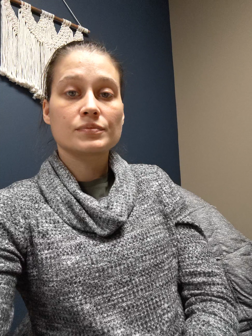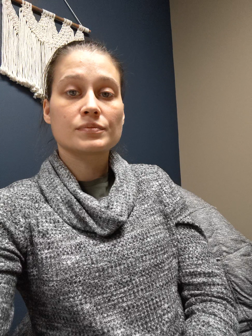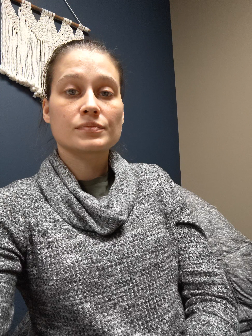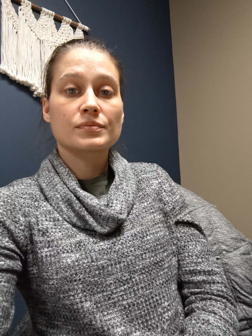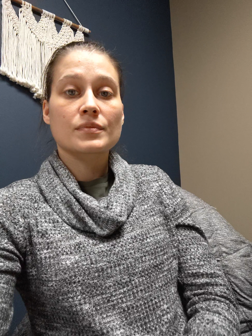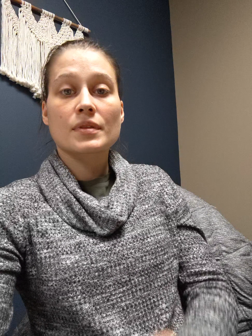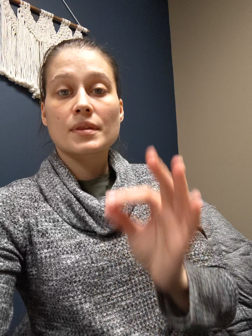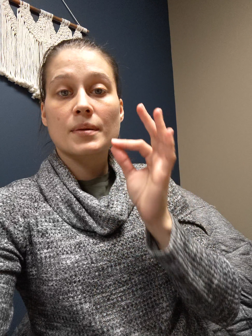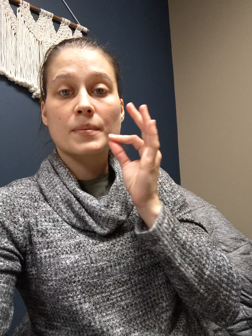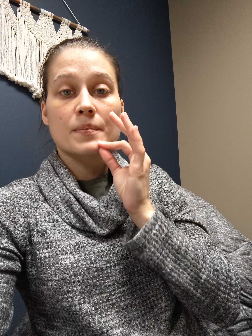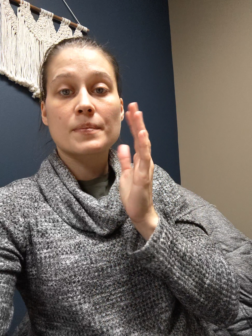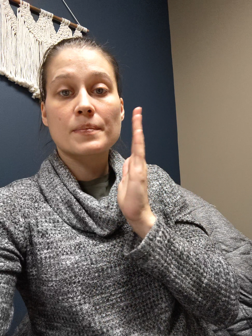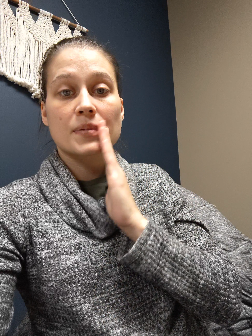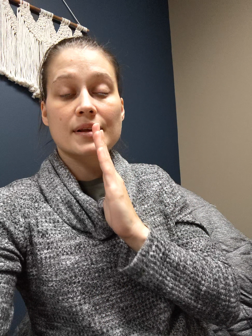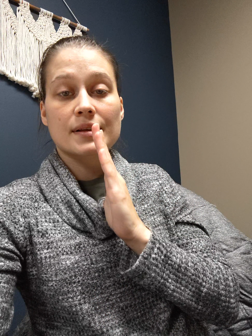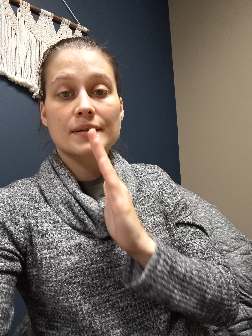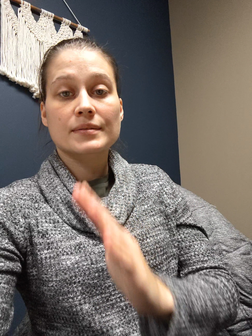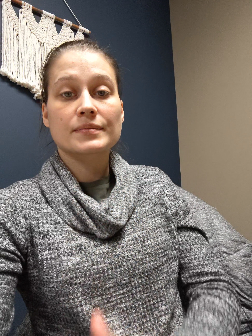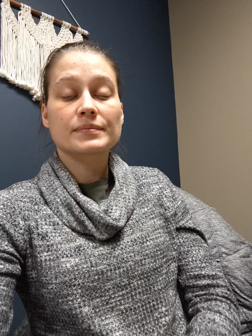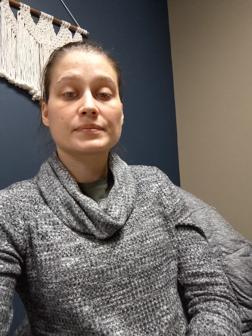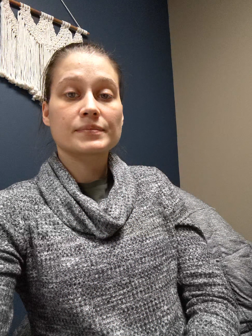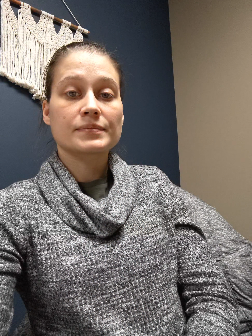bee